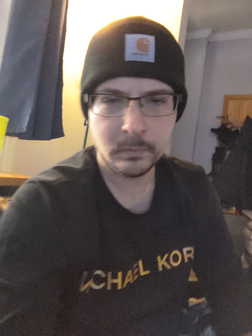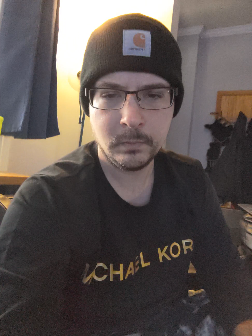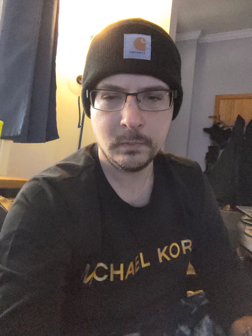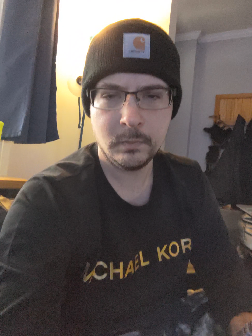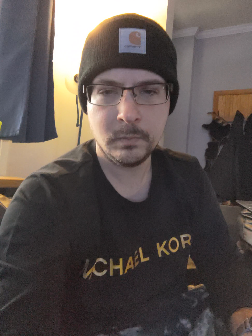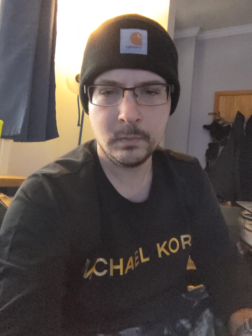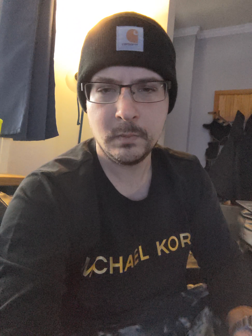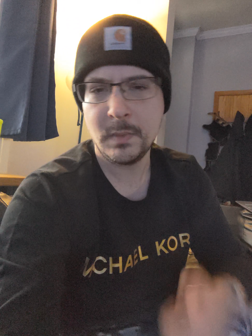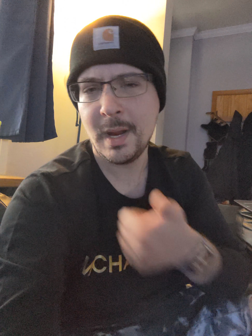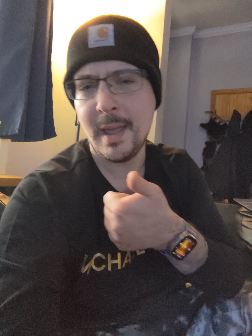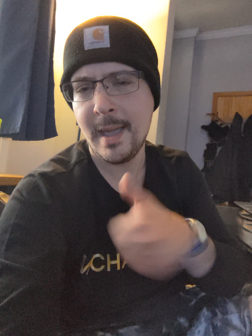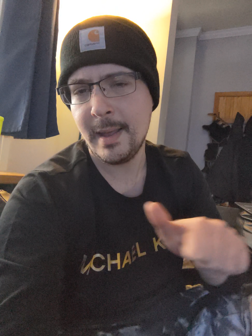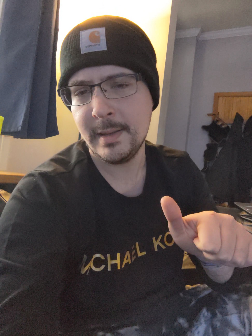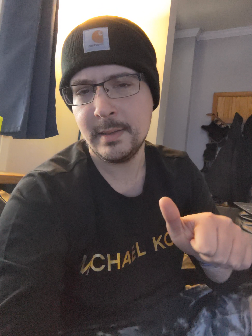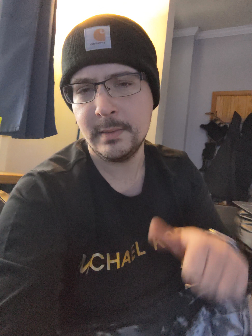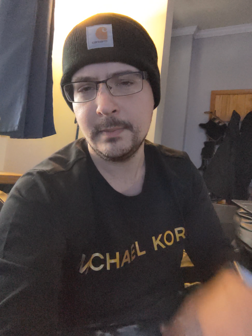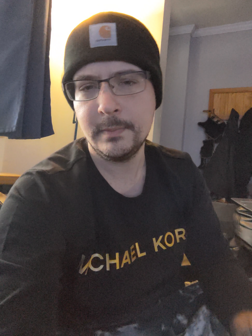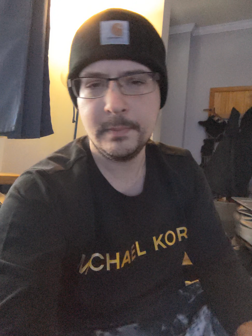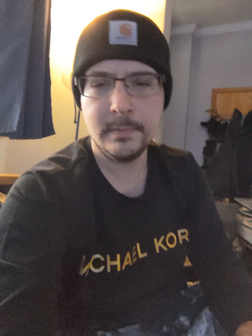any